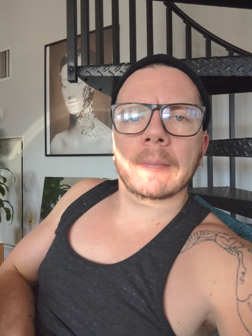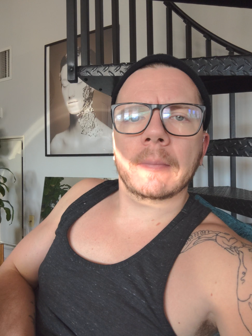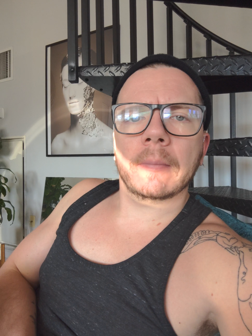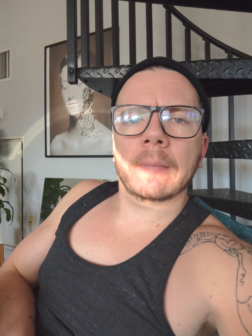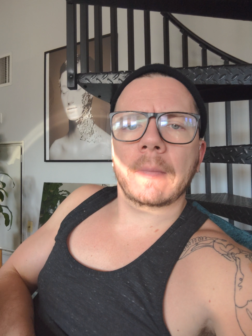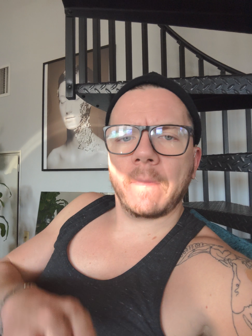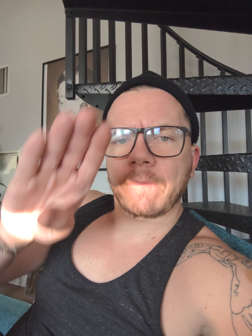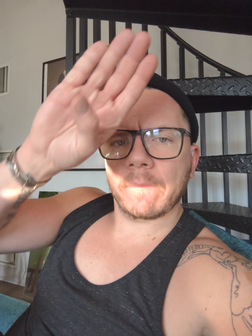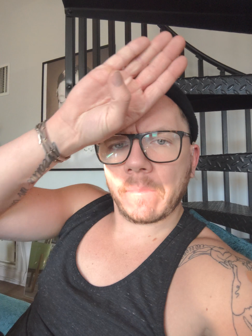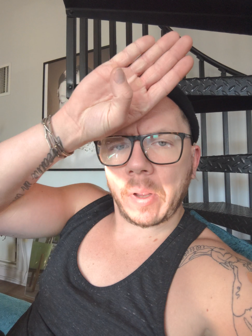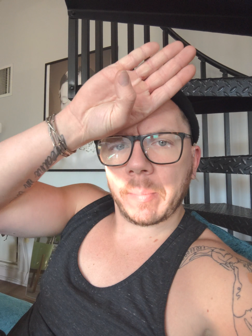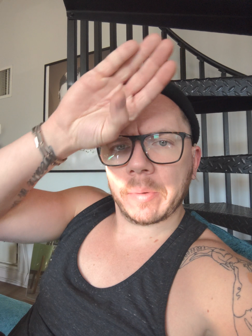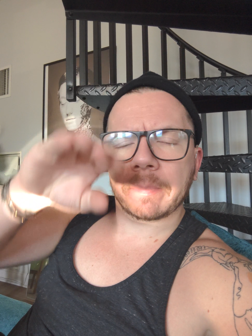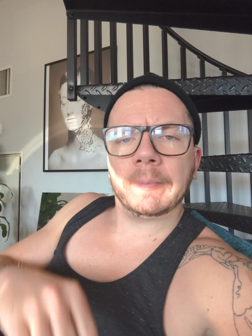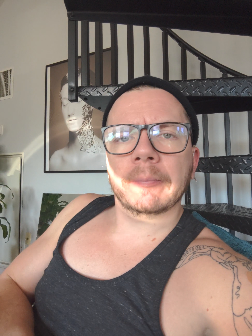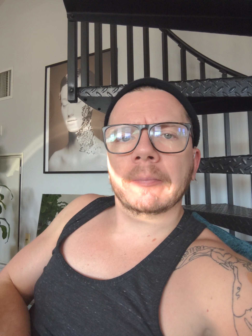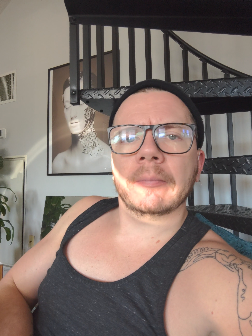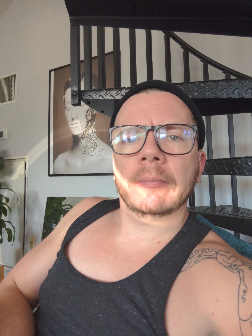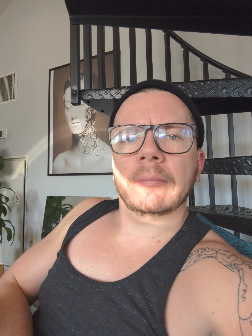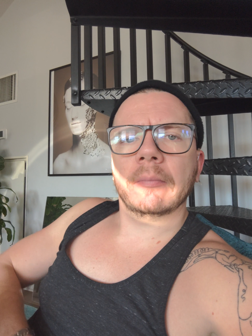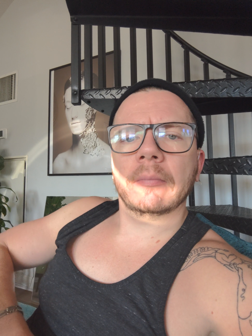fireman